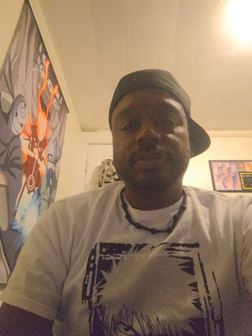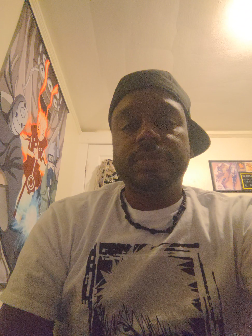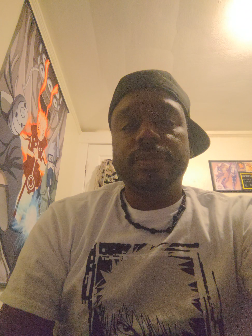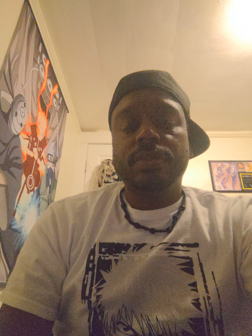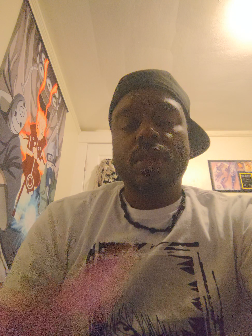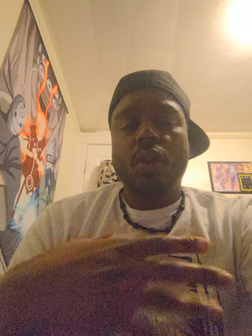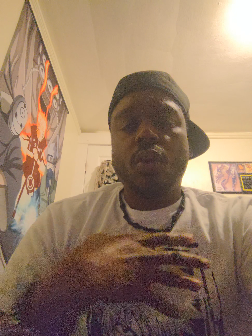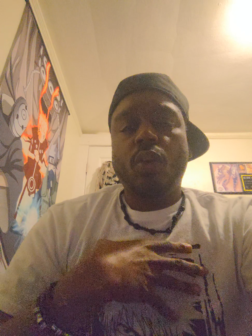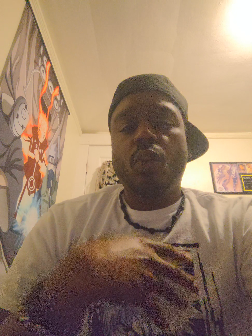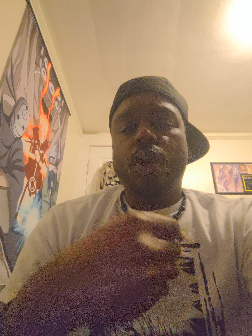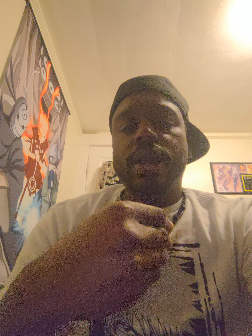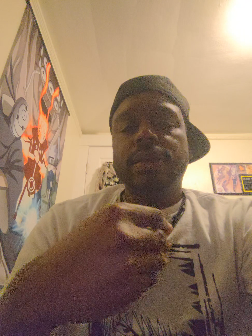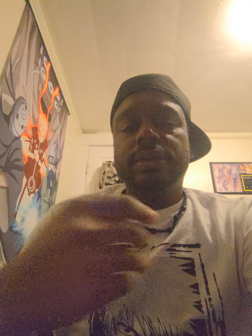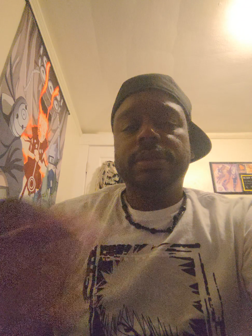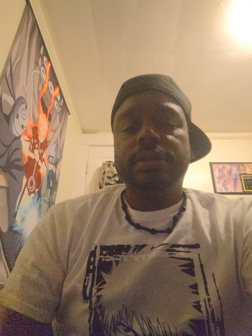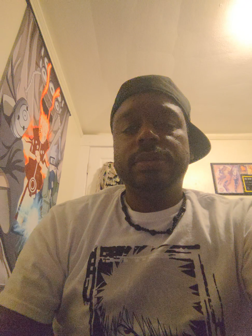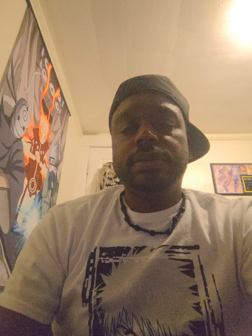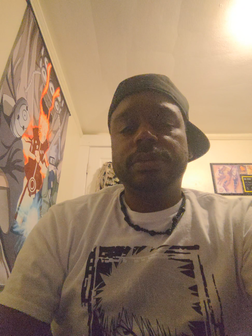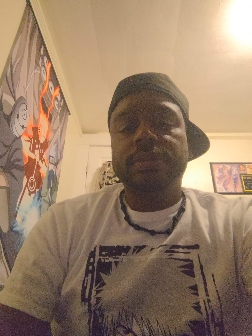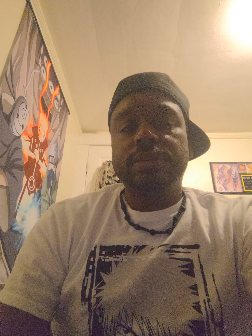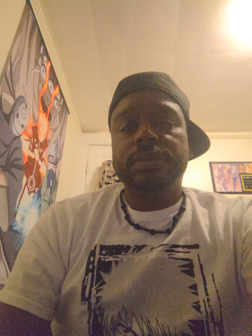white